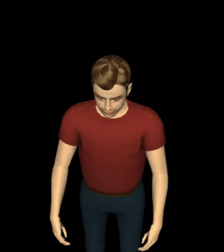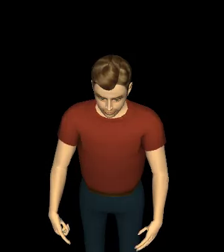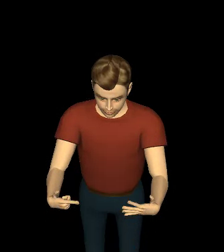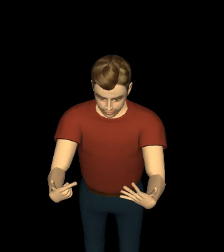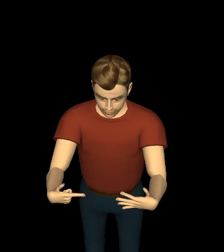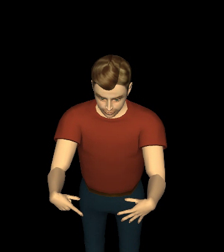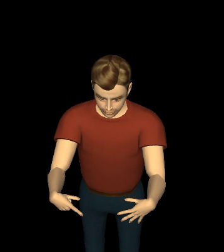17